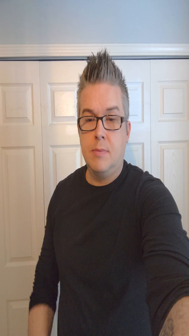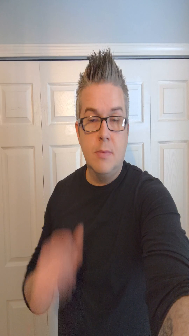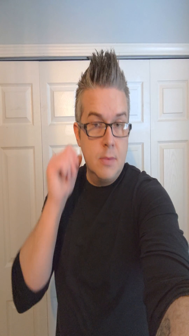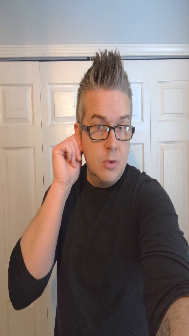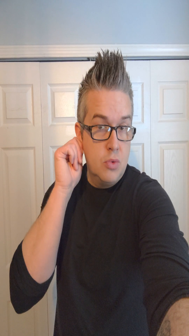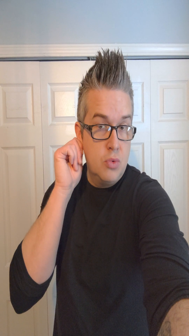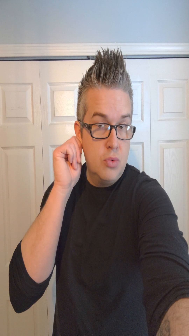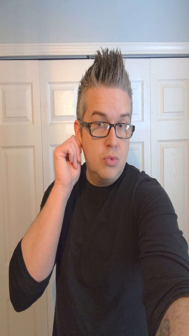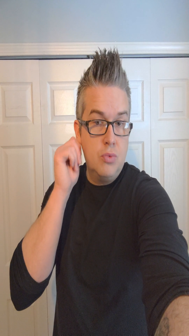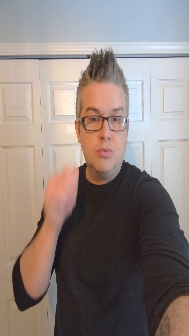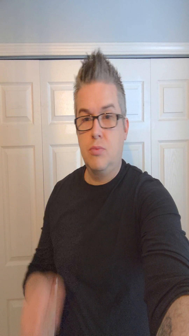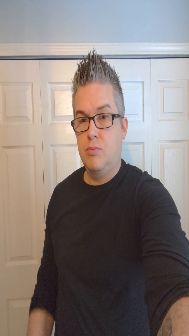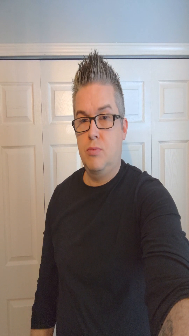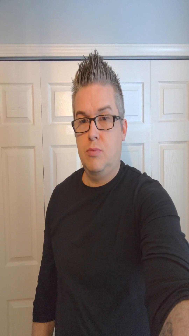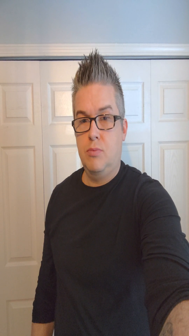ear